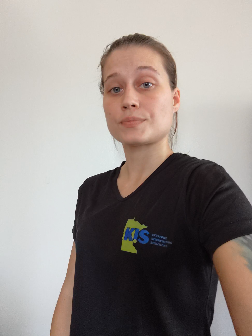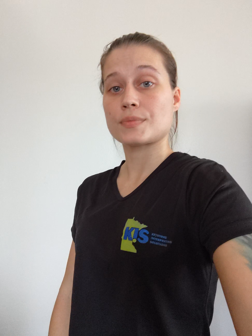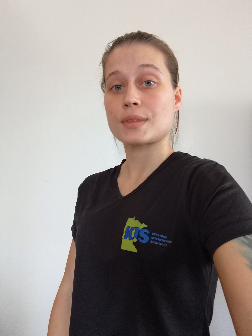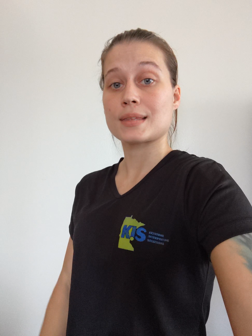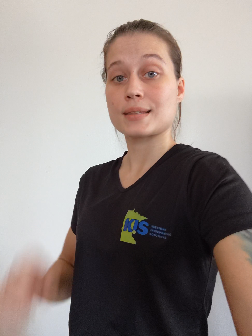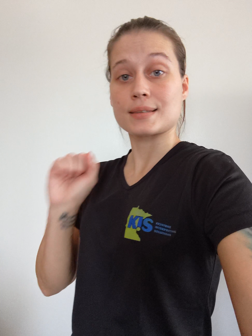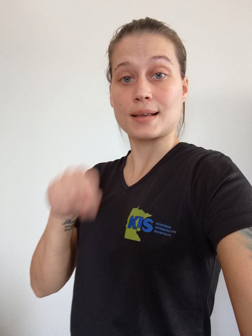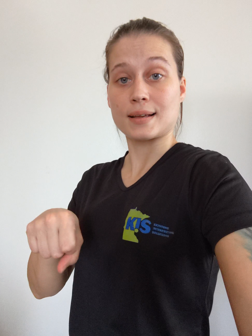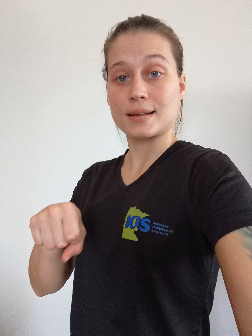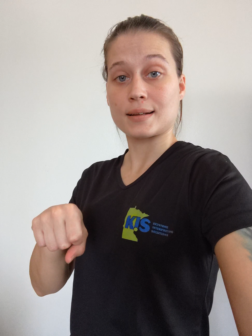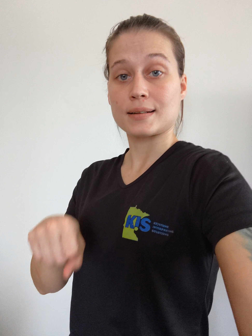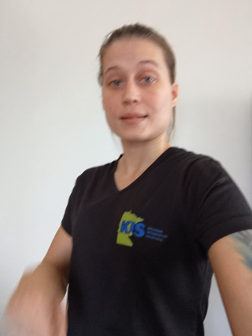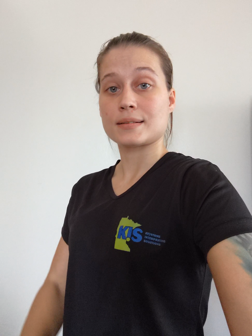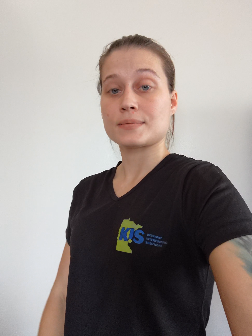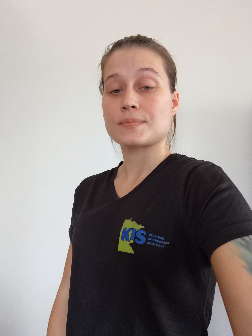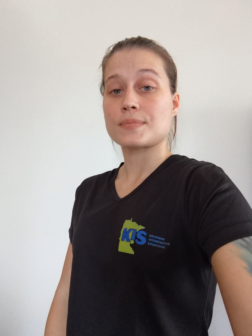can